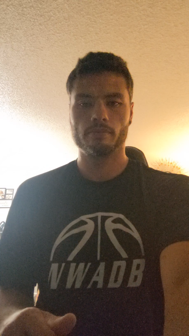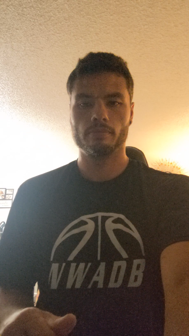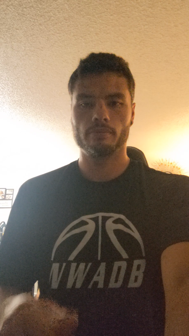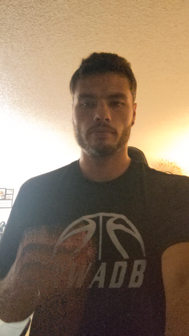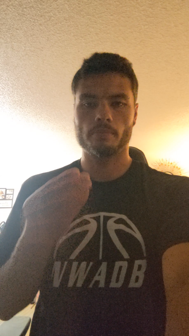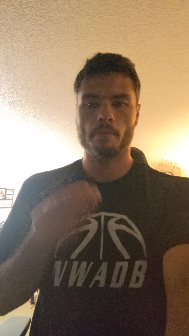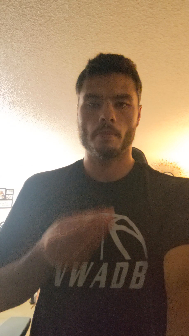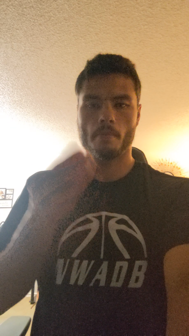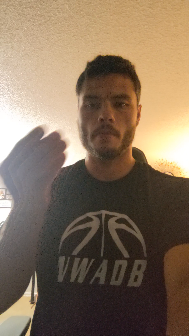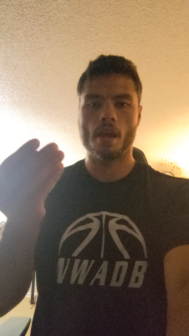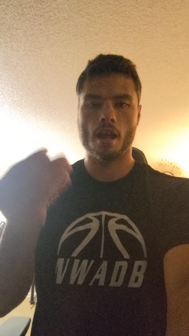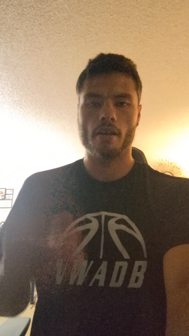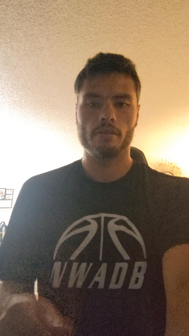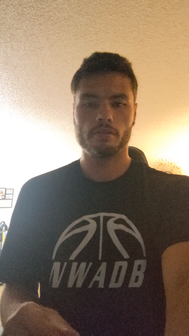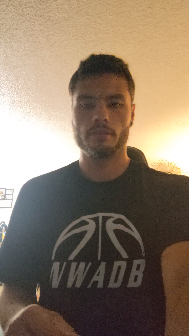buy